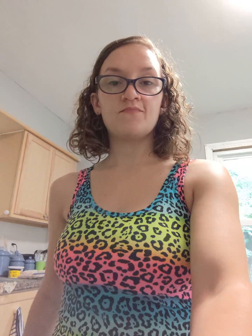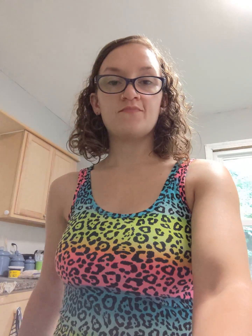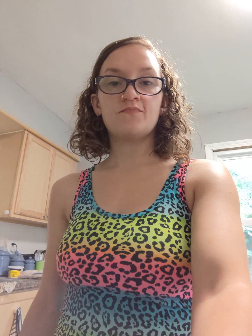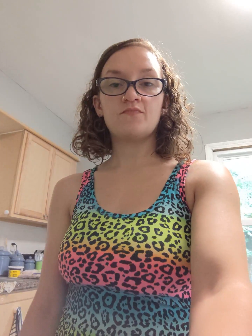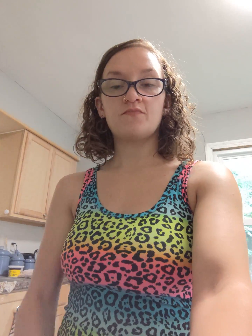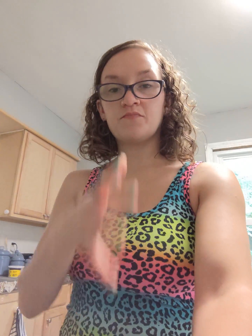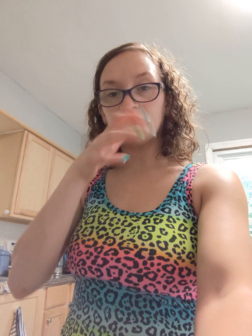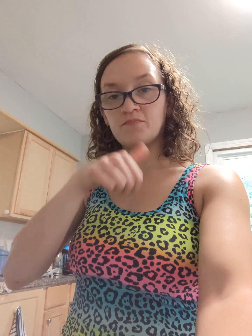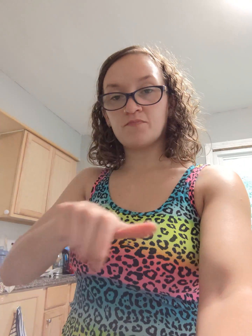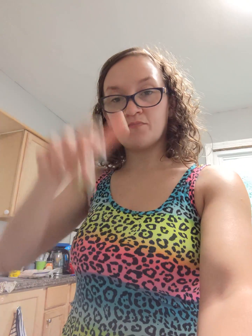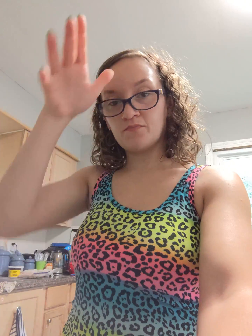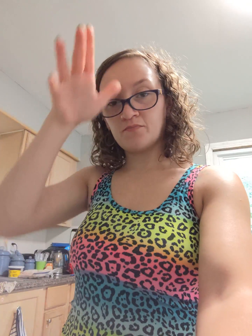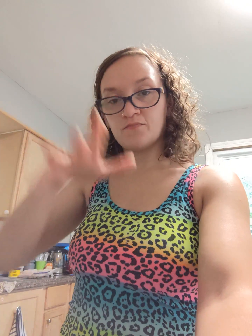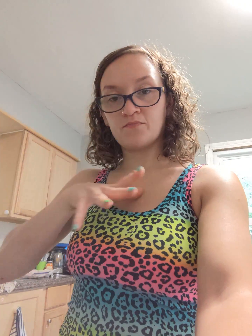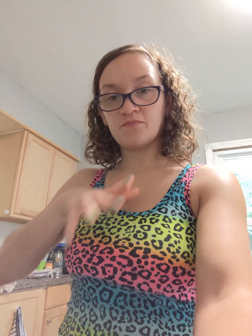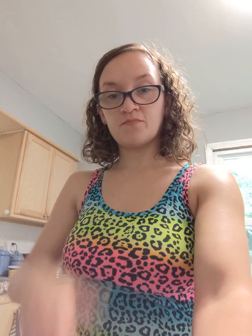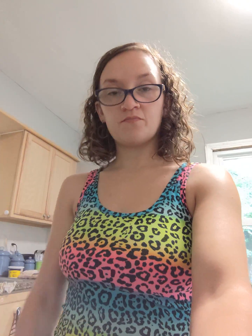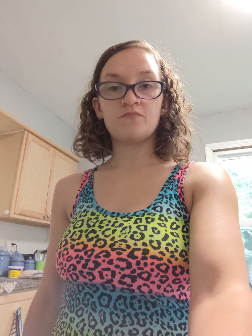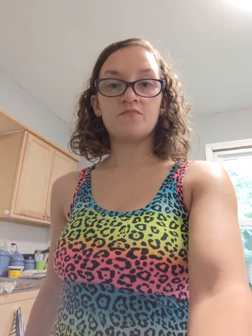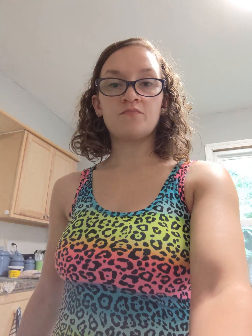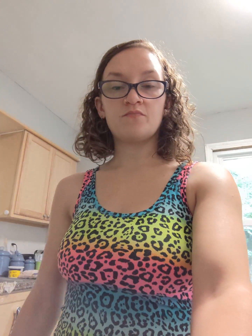mailman